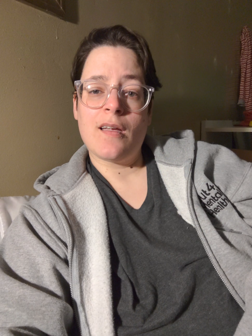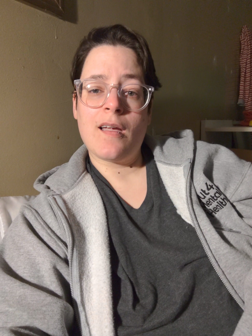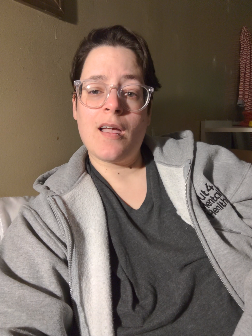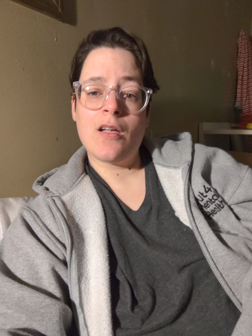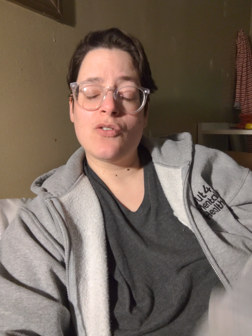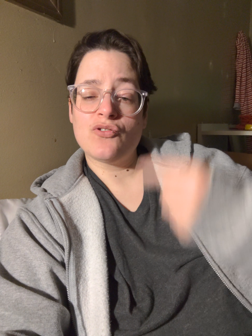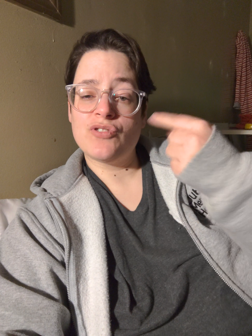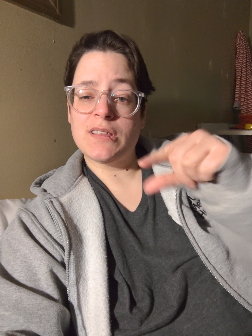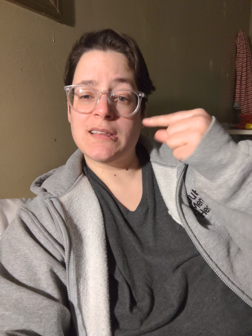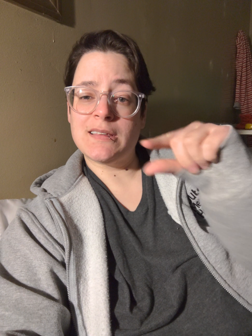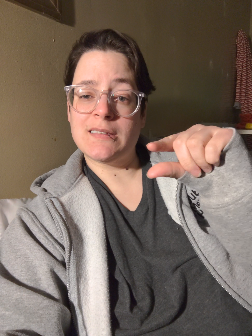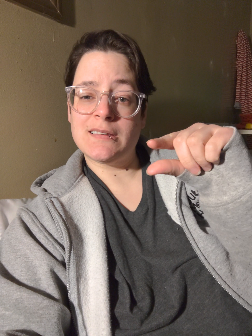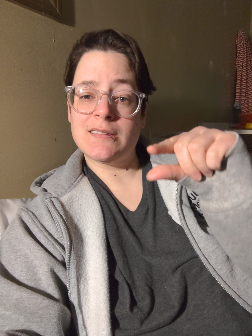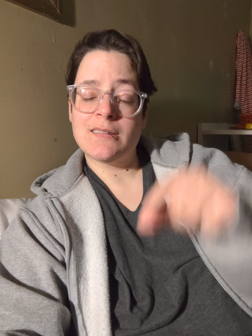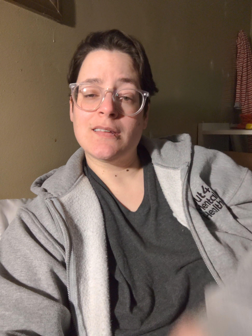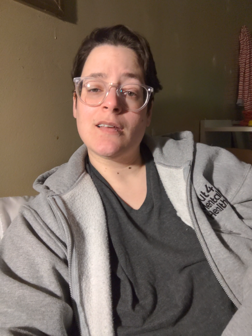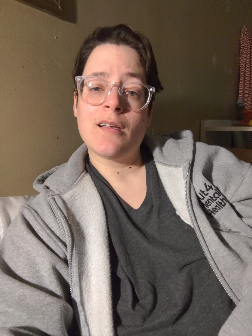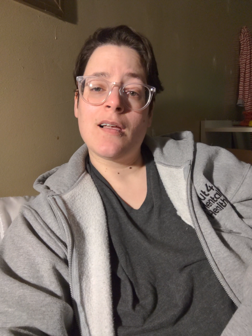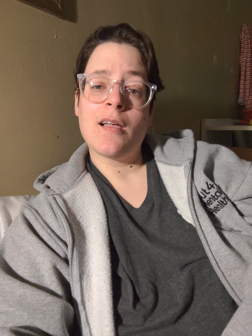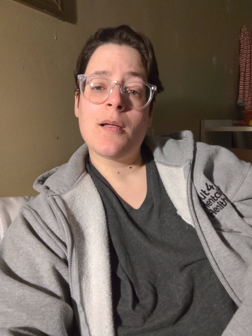green